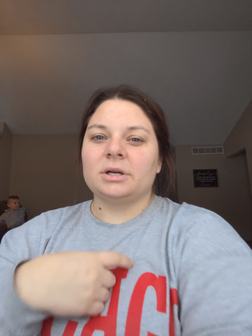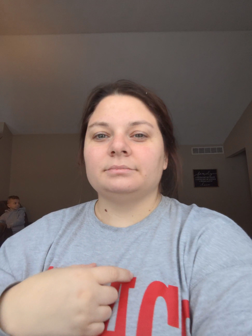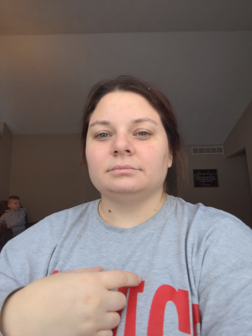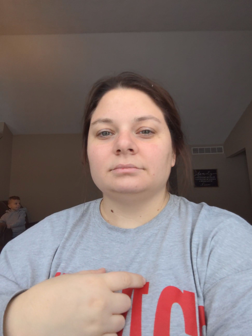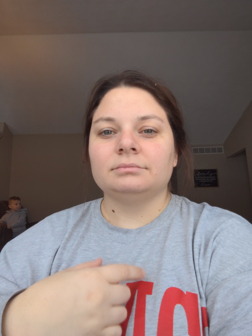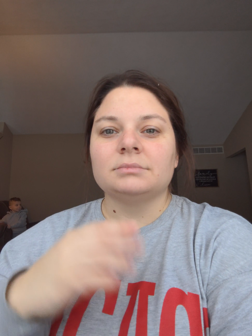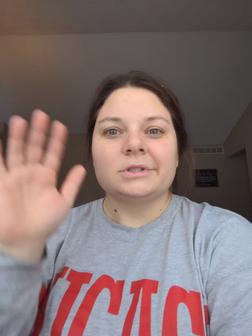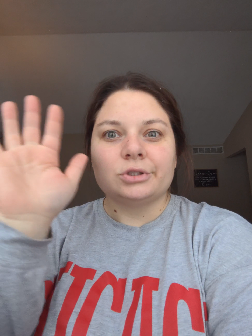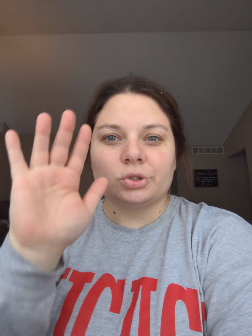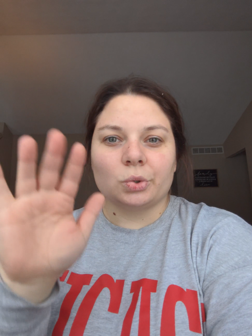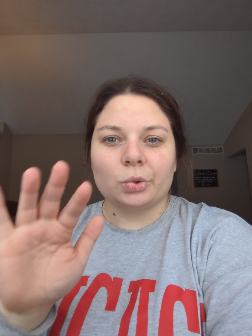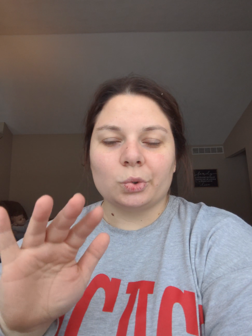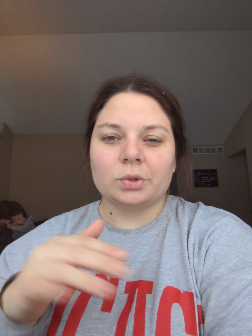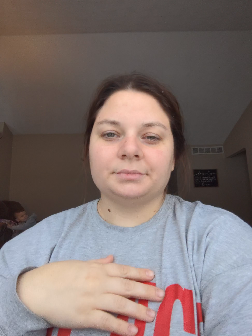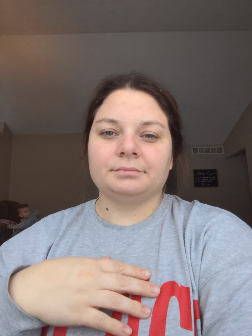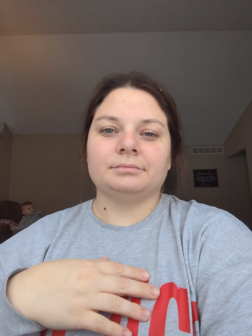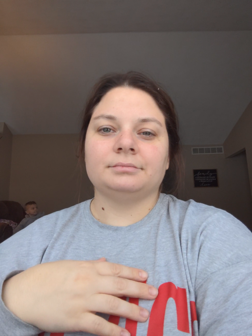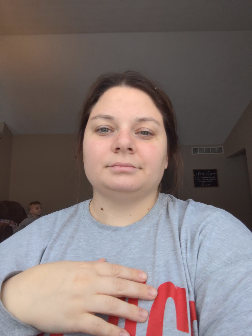snow